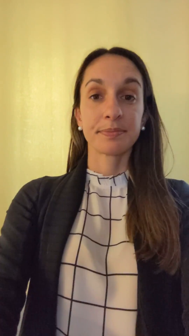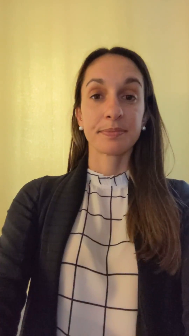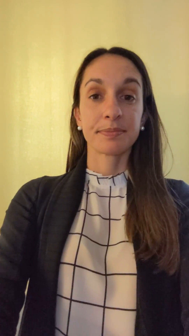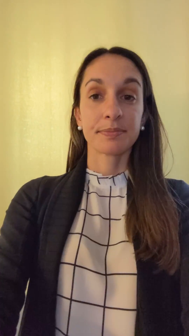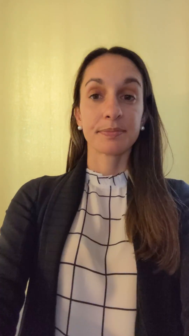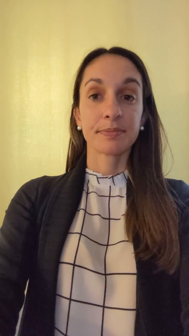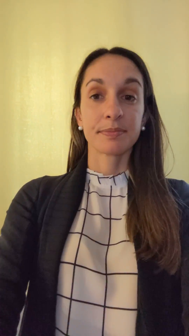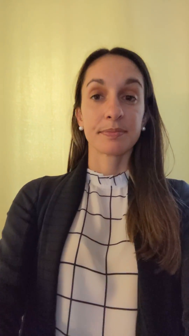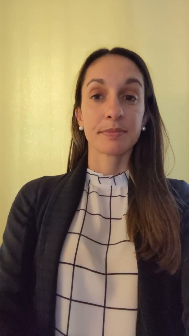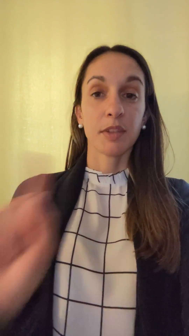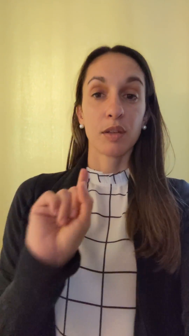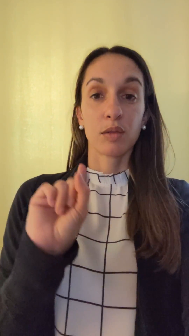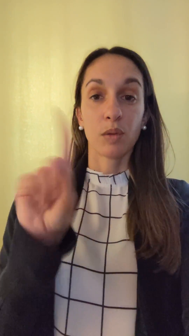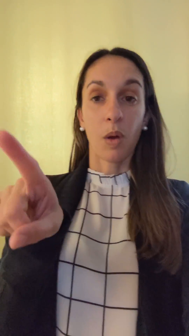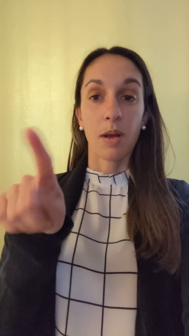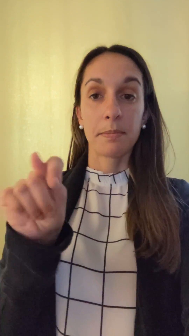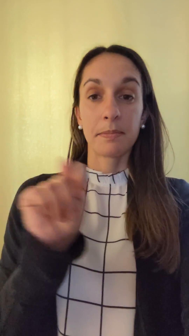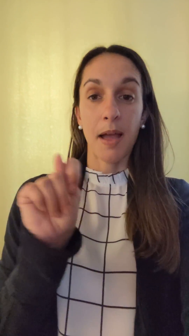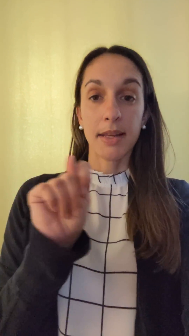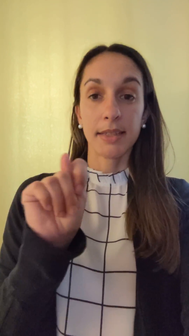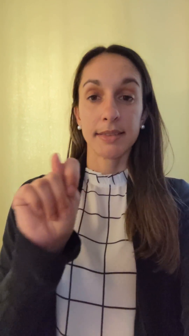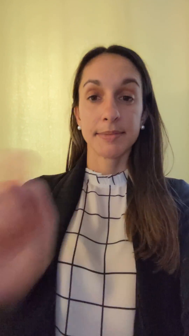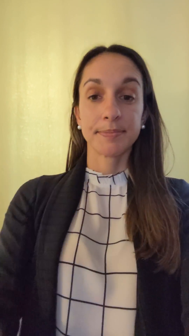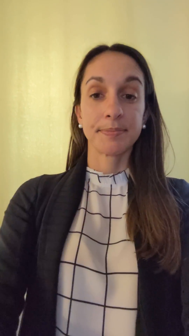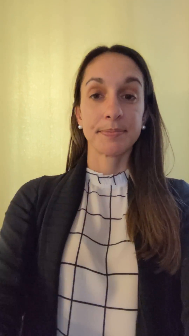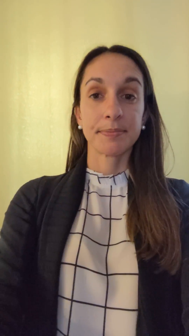go potty